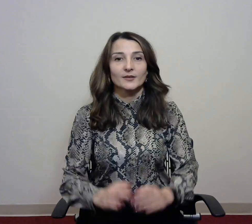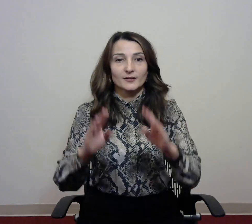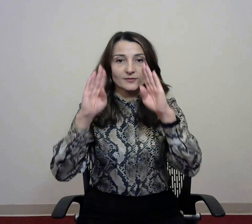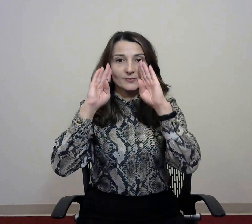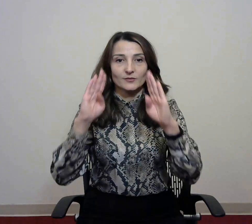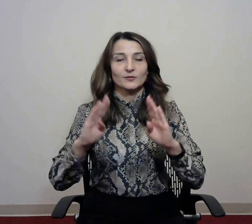ünvanli